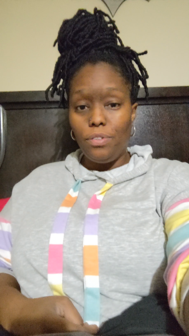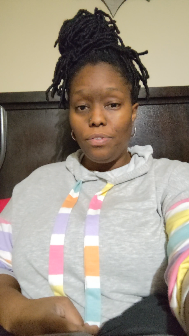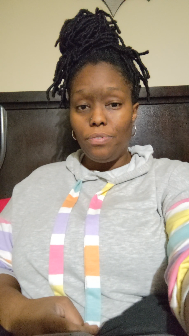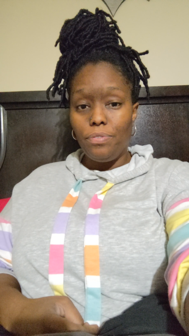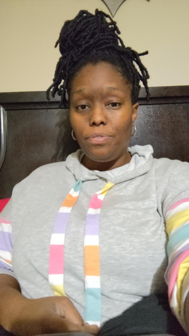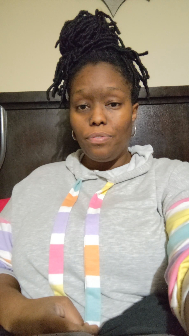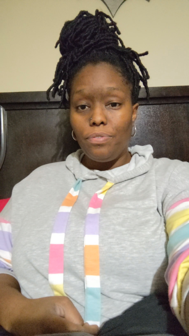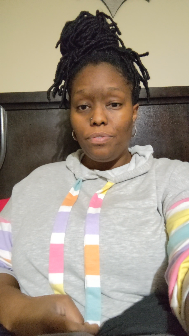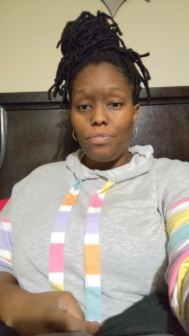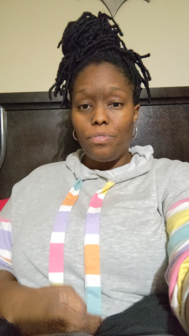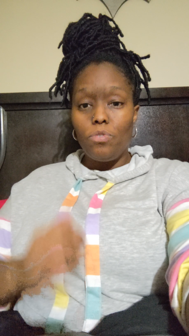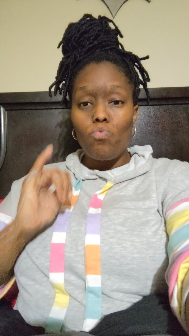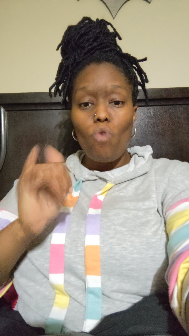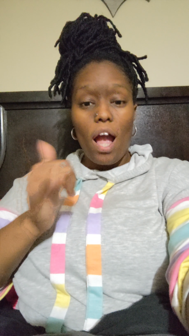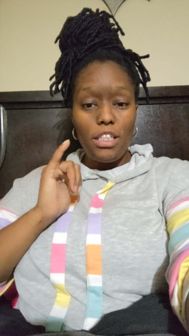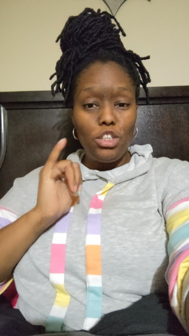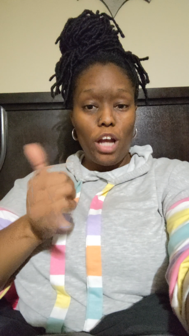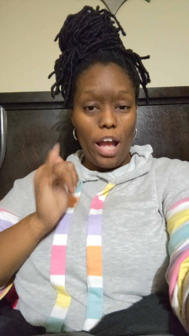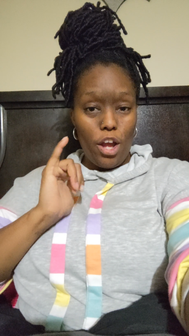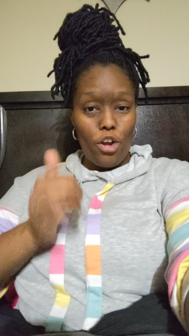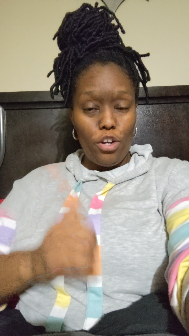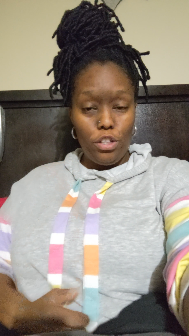rocking chair